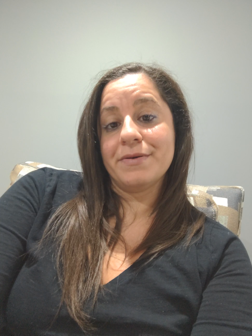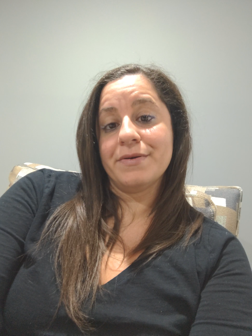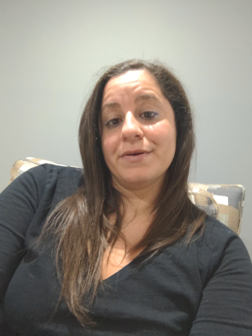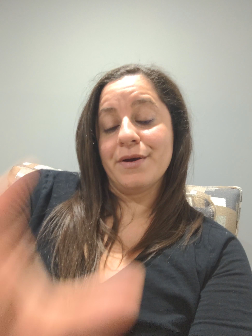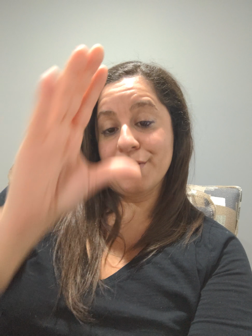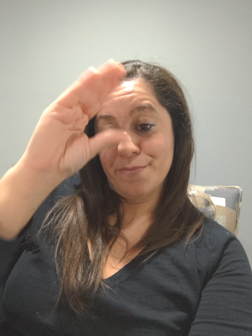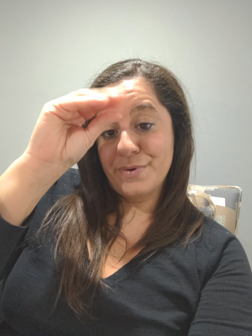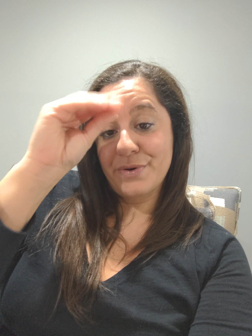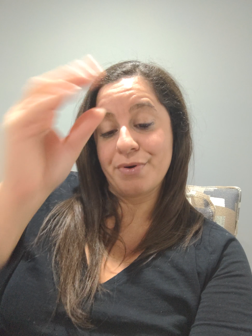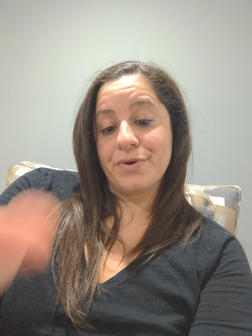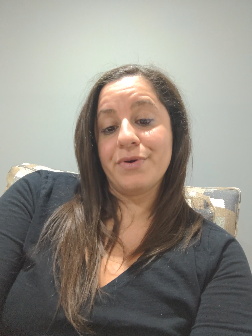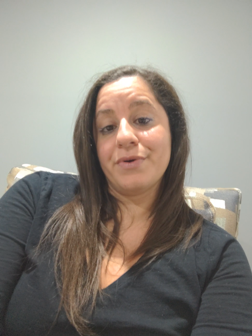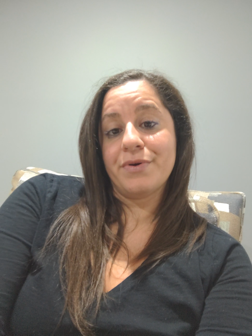boy